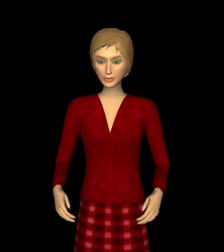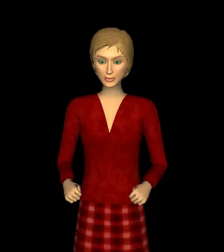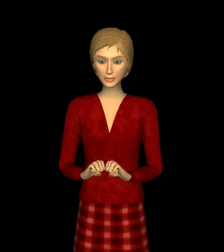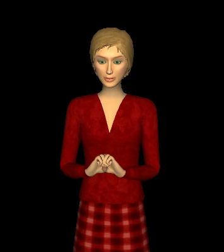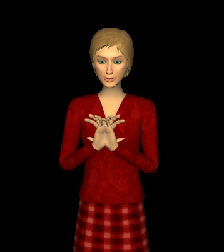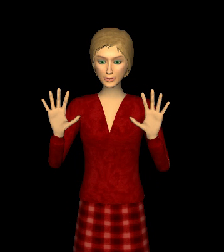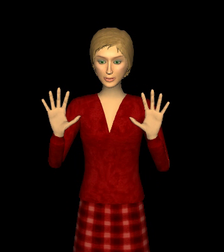واضح